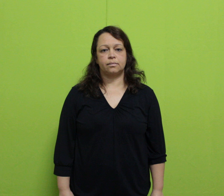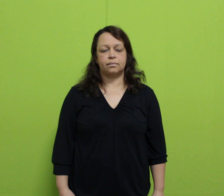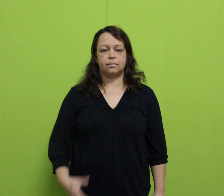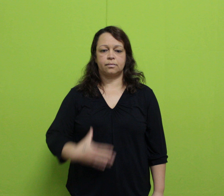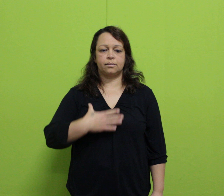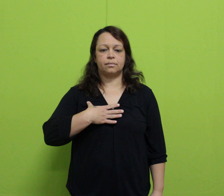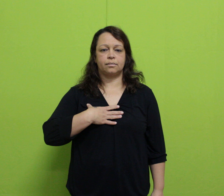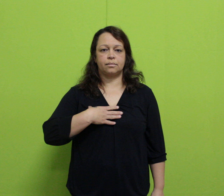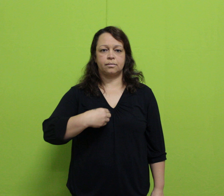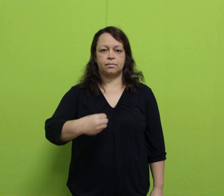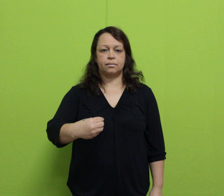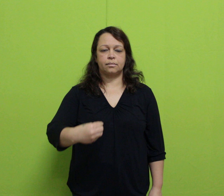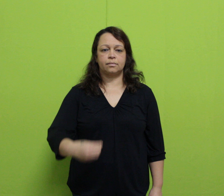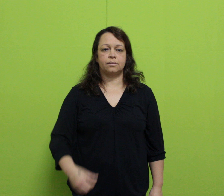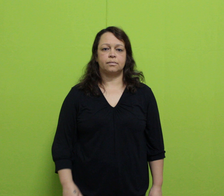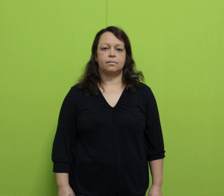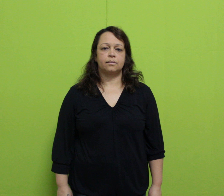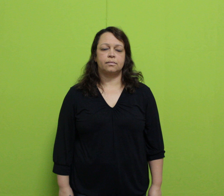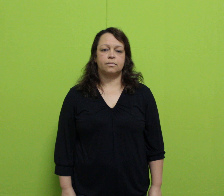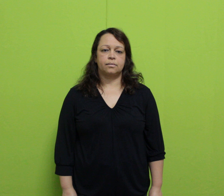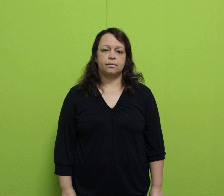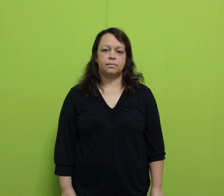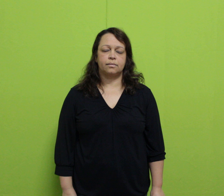filho